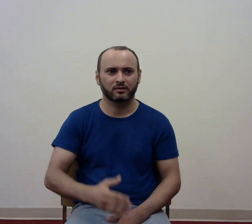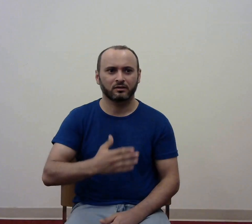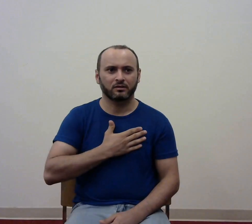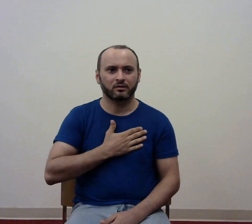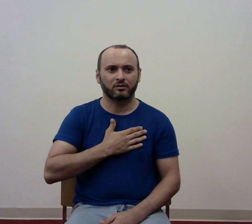mən